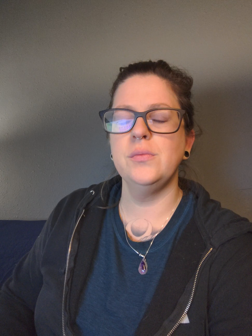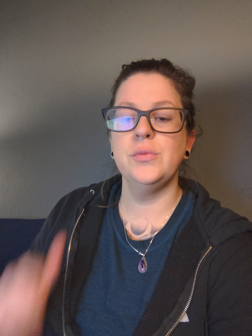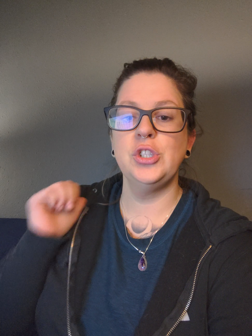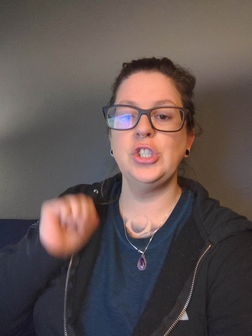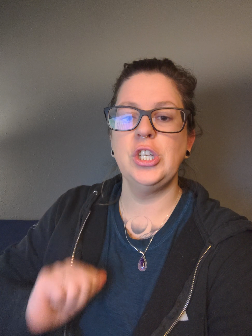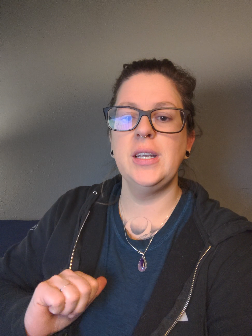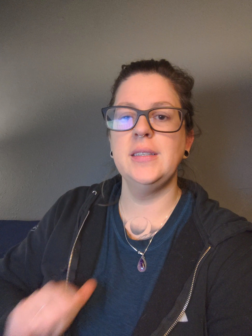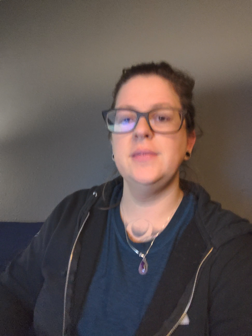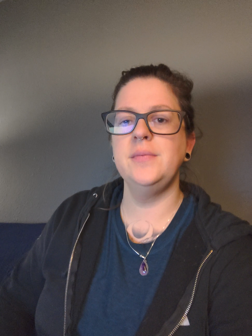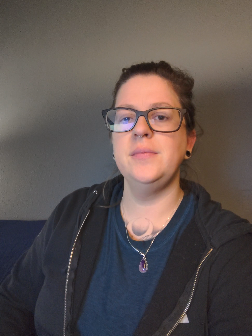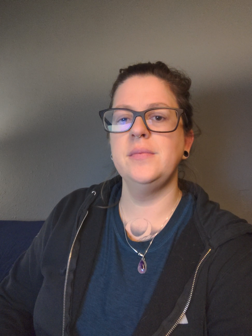jacket